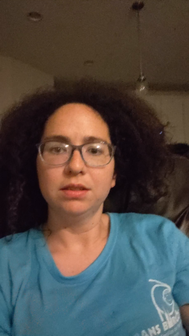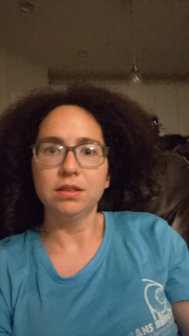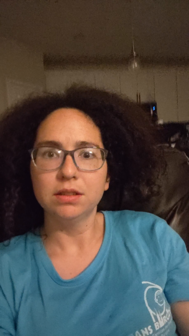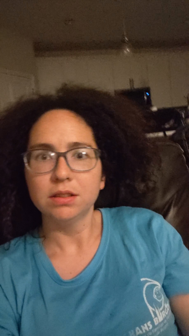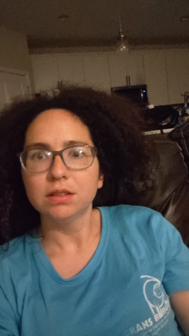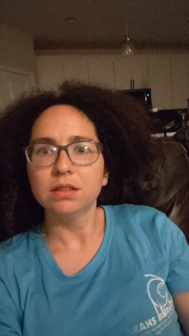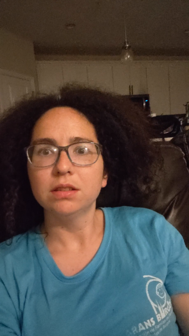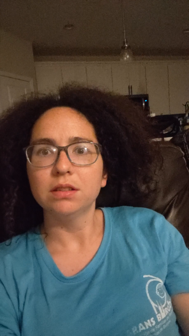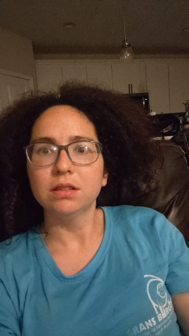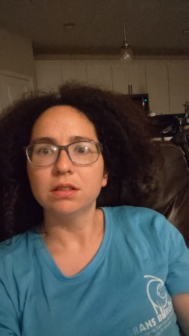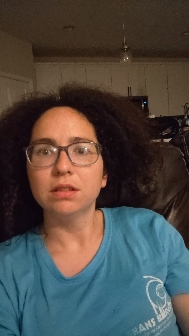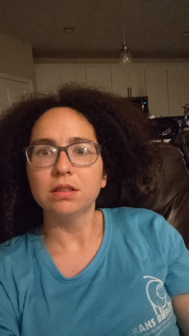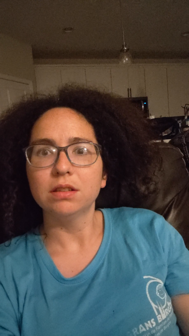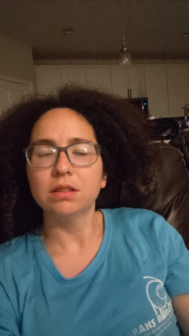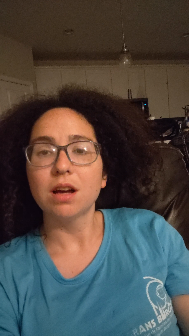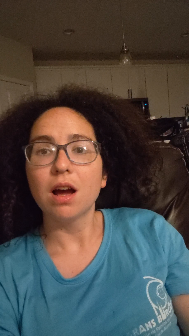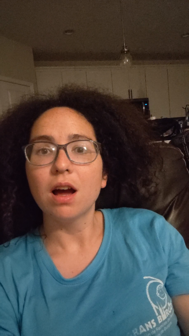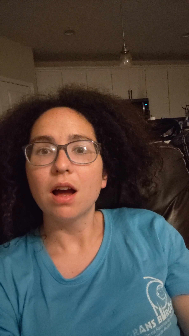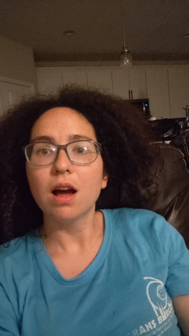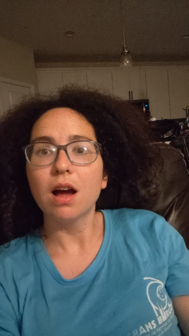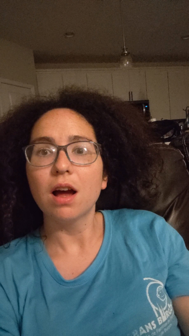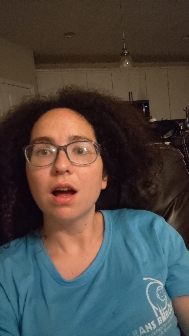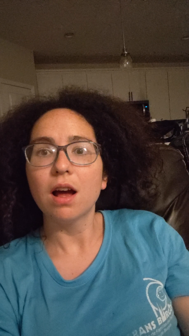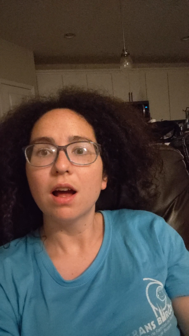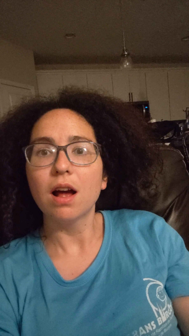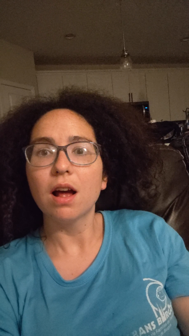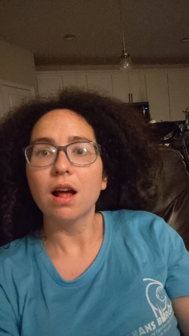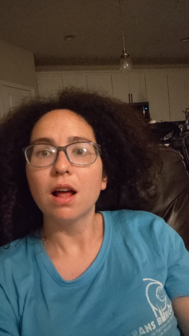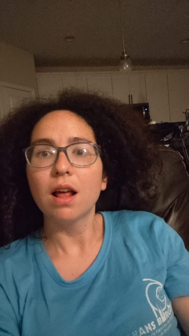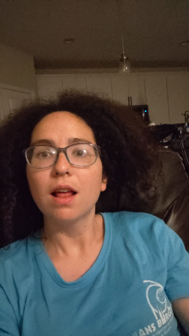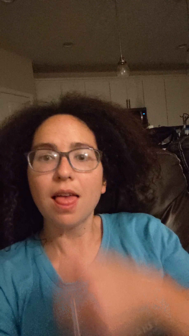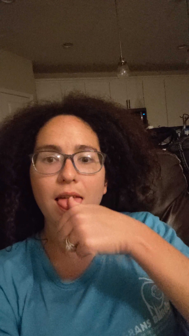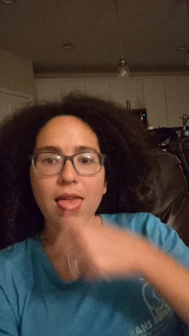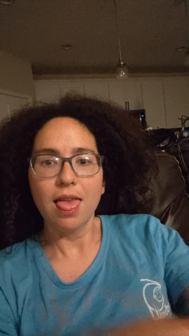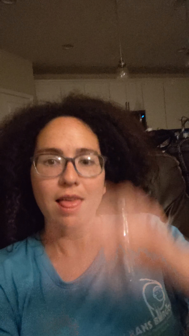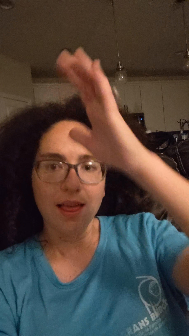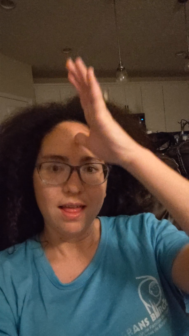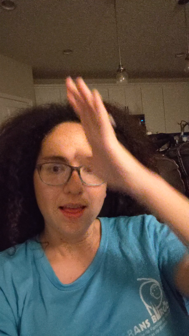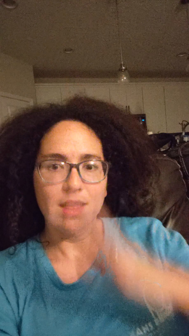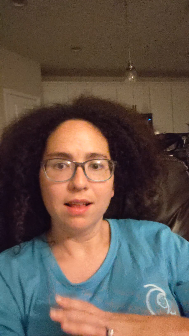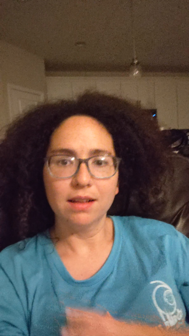mailman